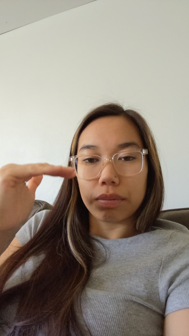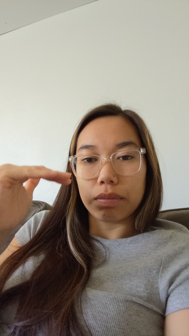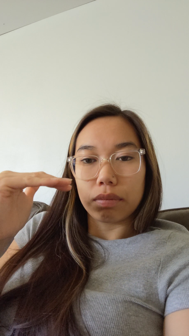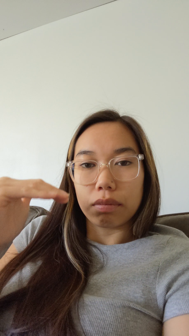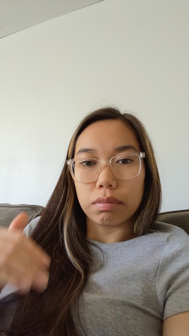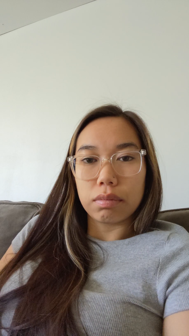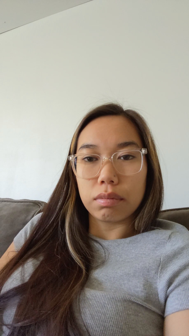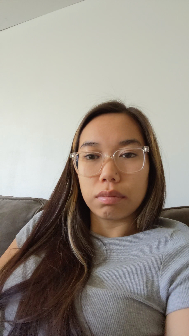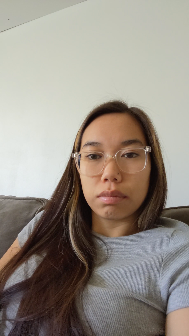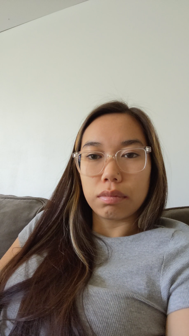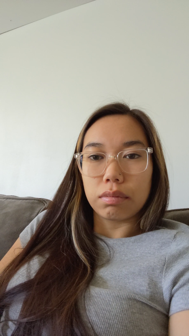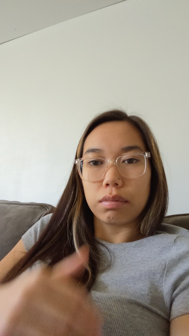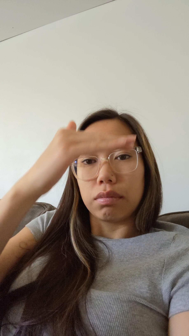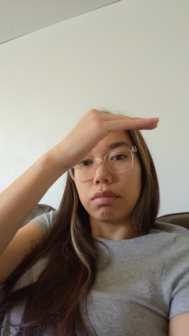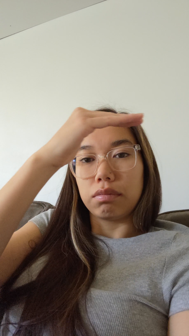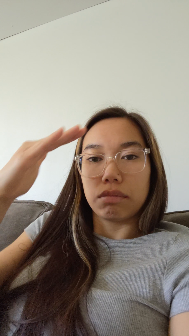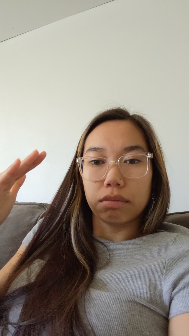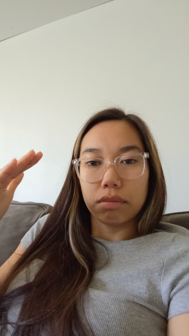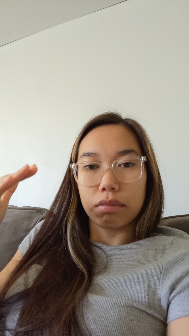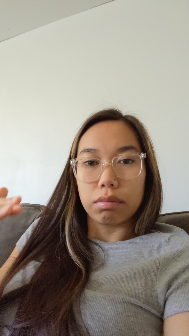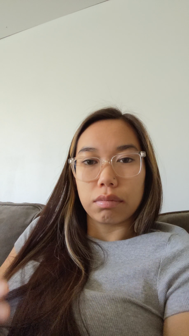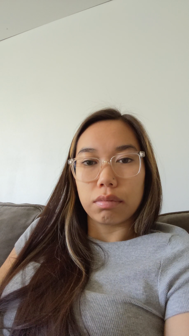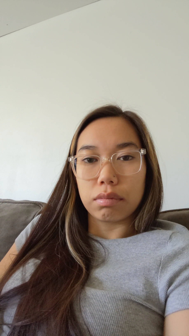roof